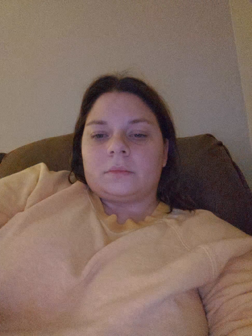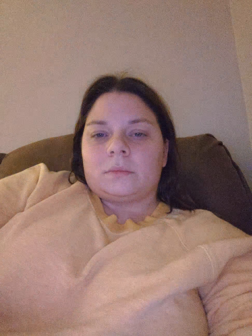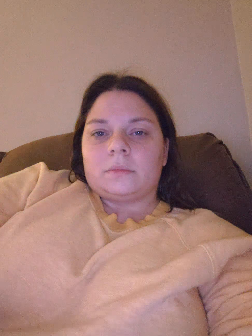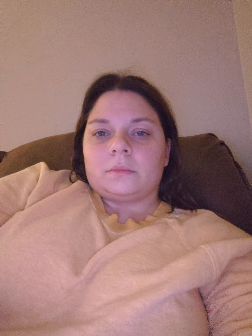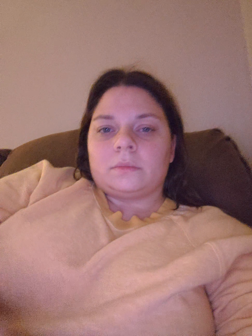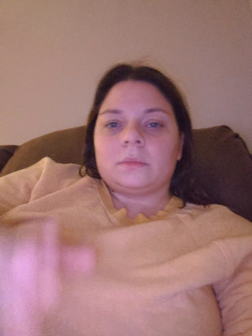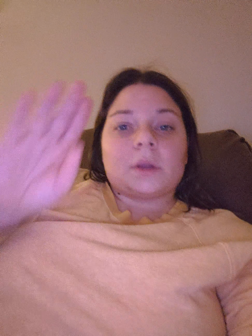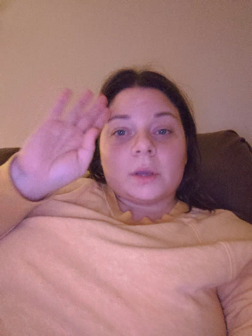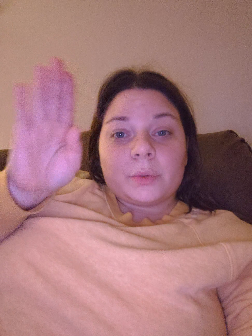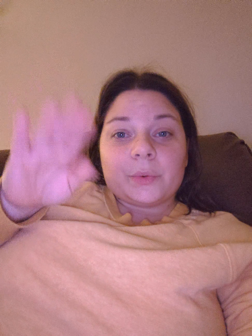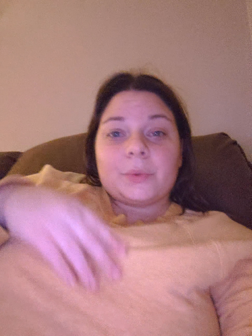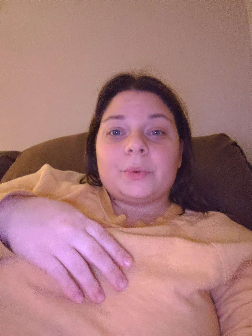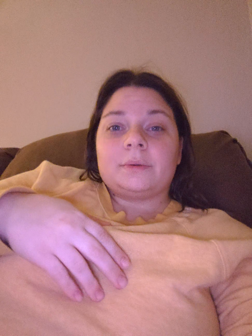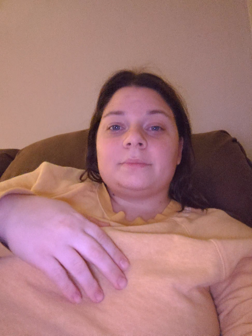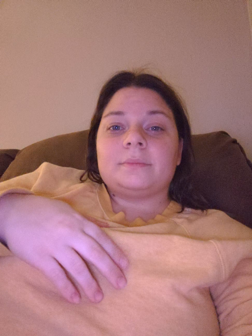hello